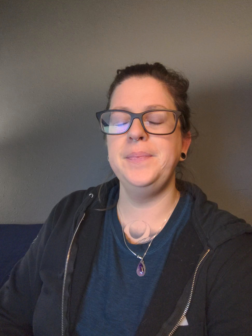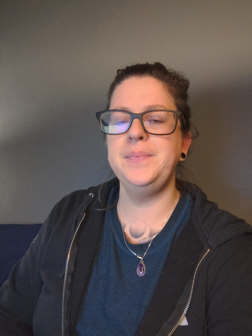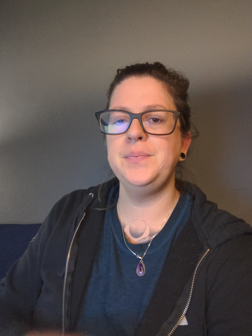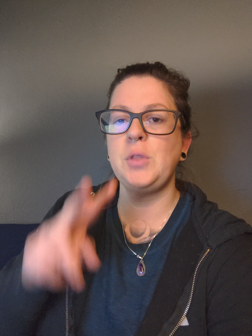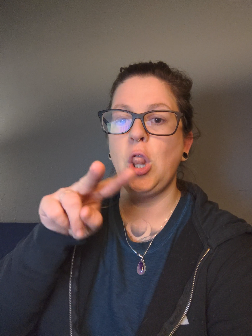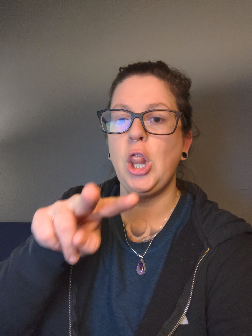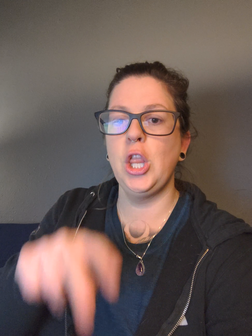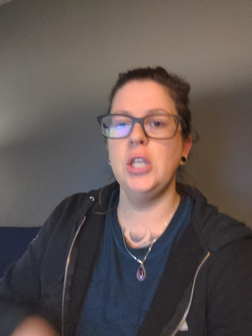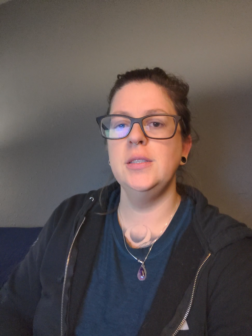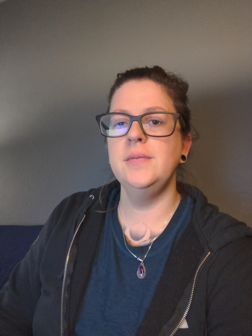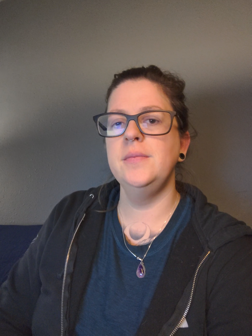look